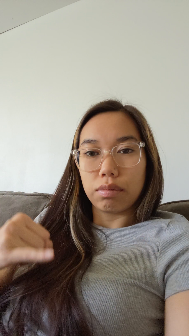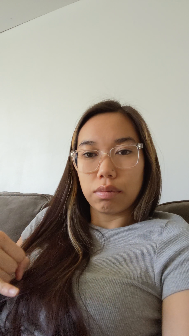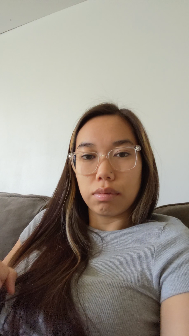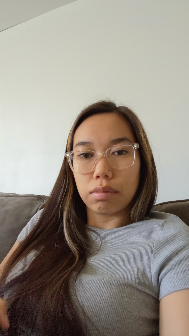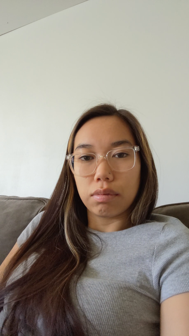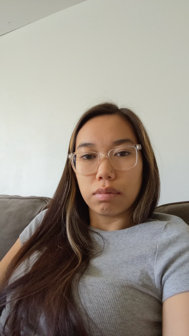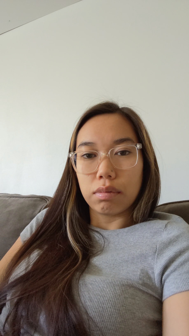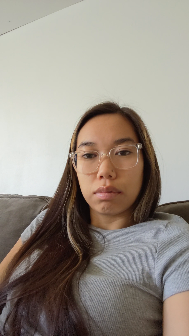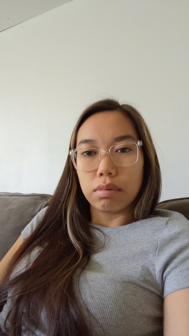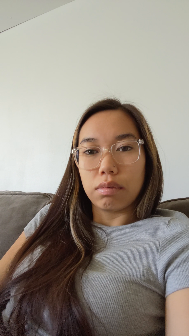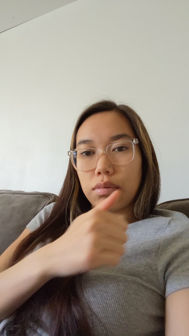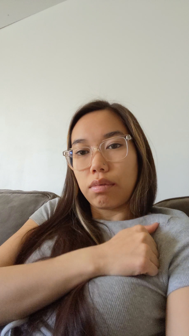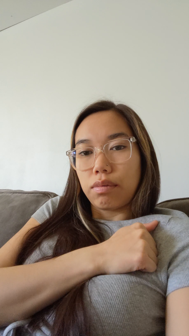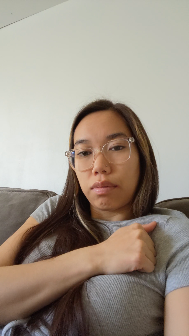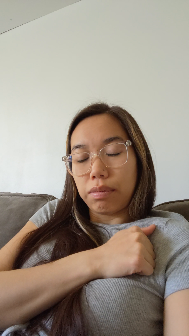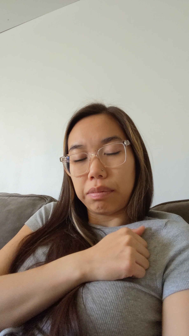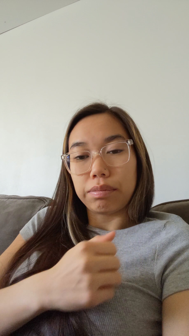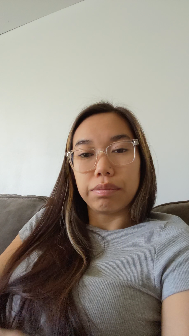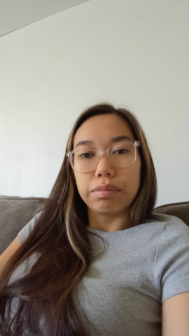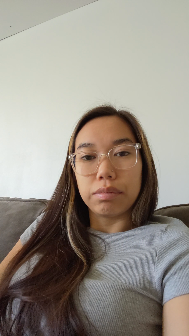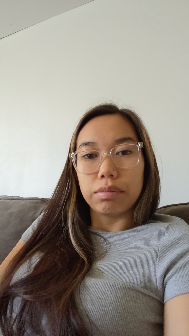hug